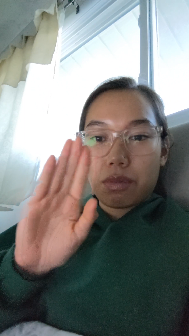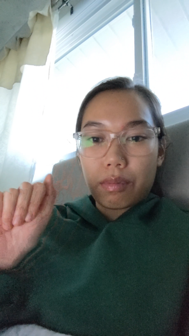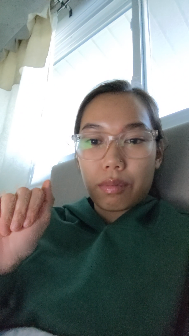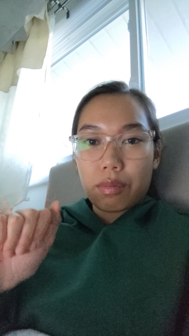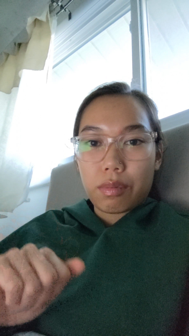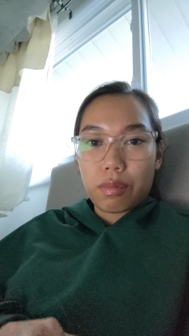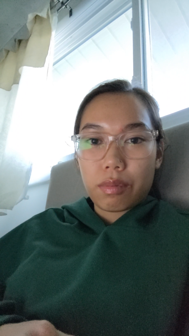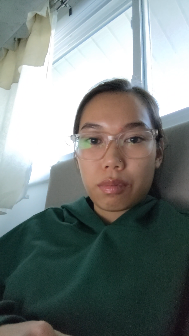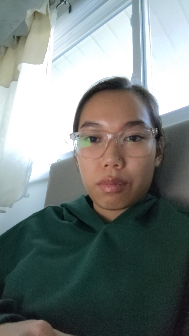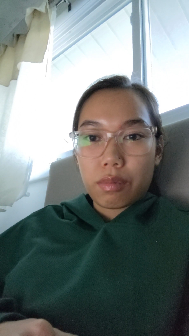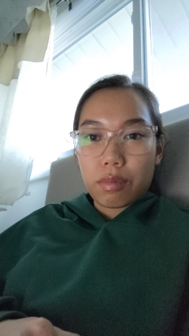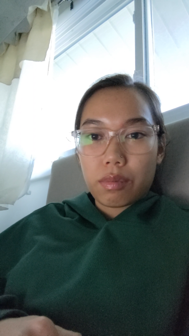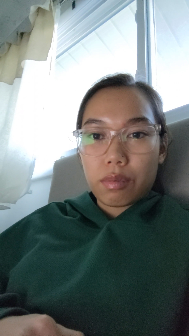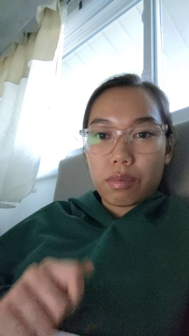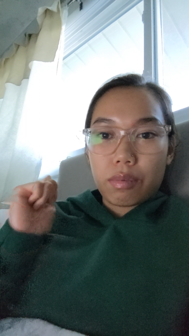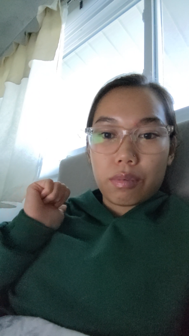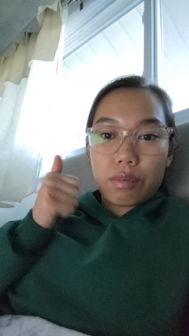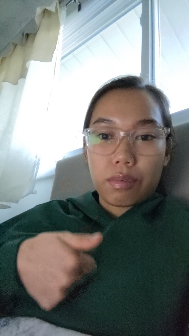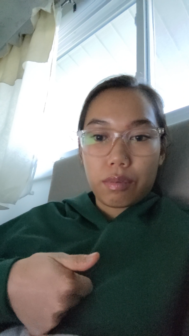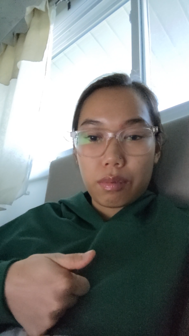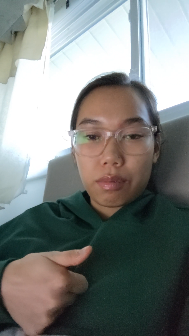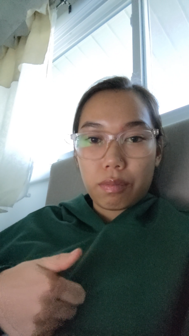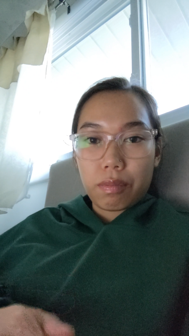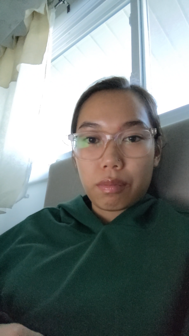coats